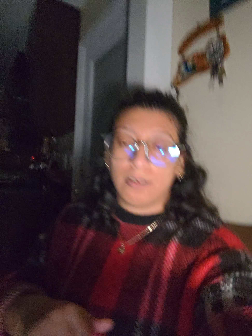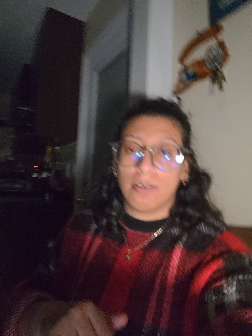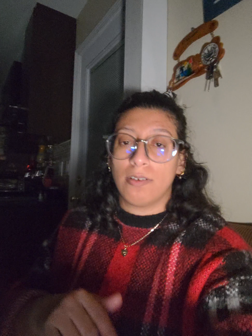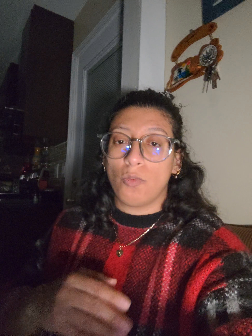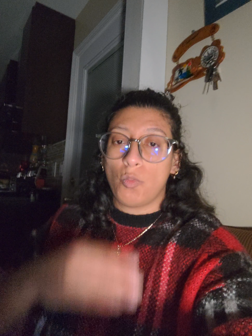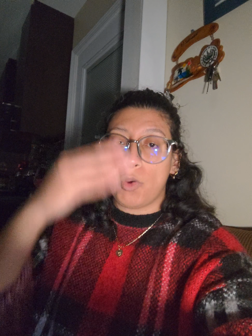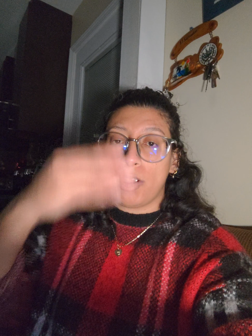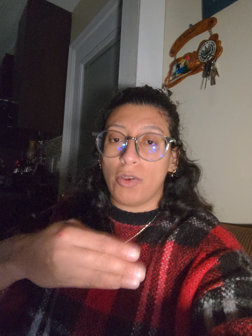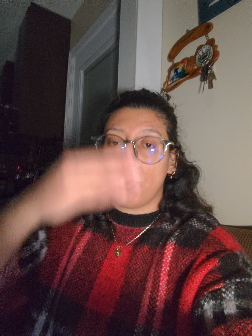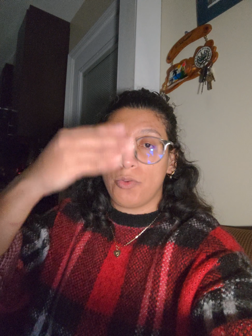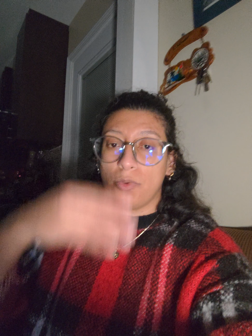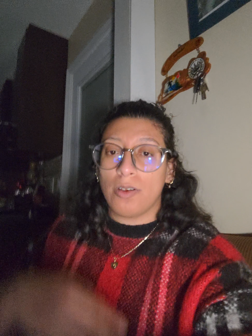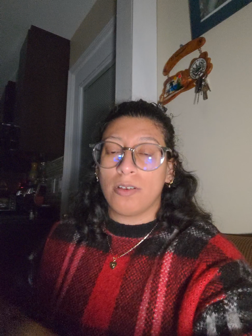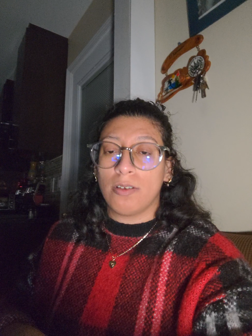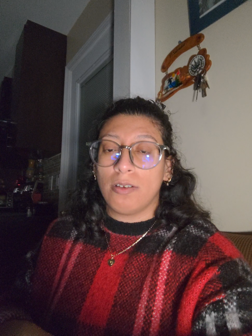home